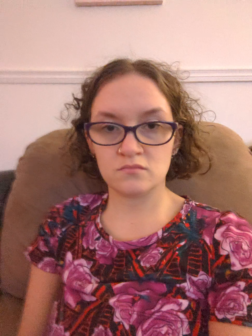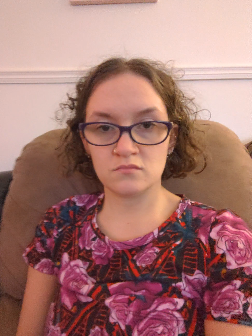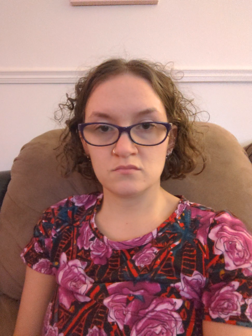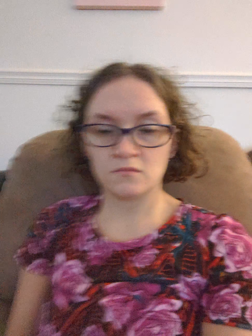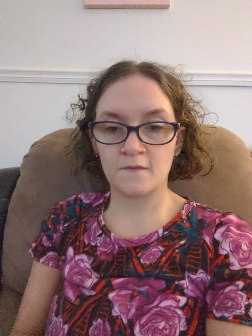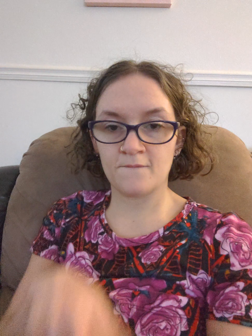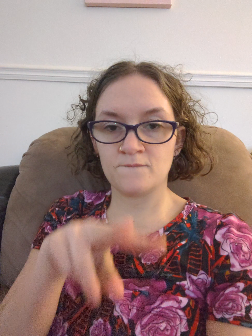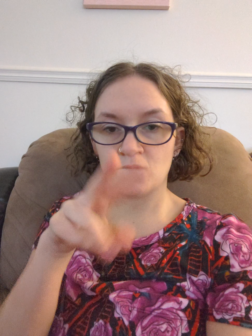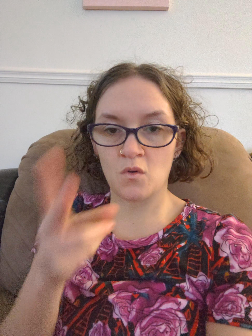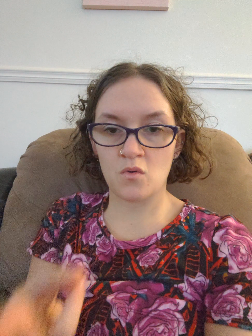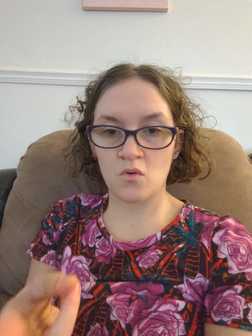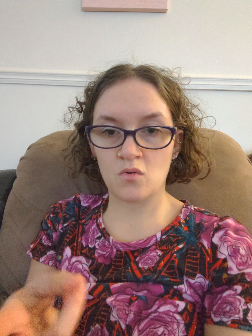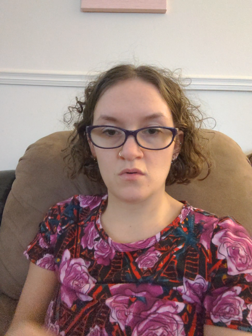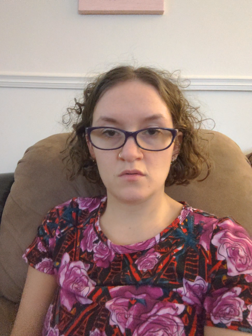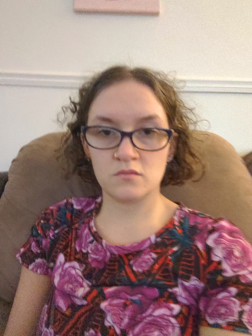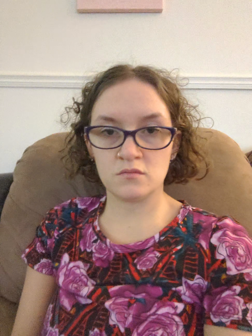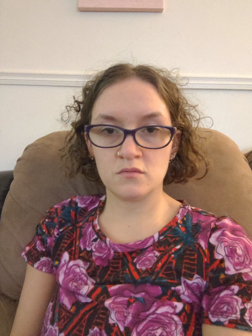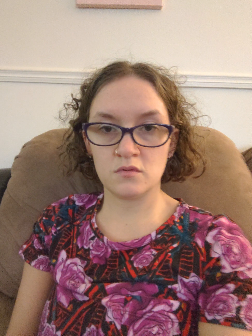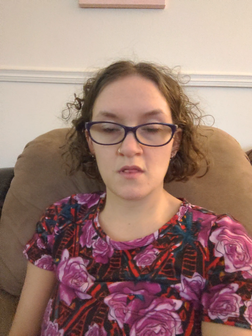fall